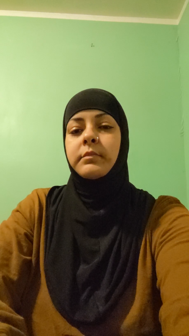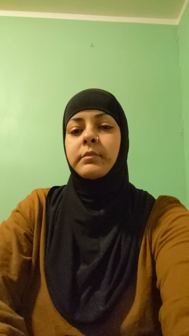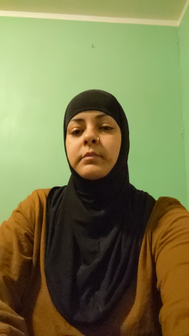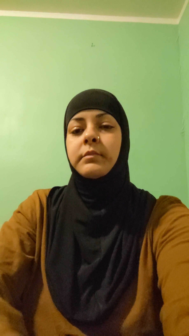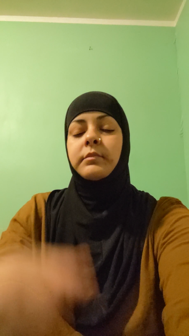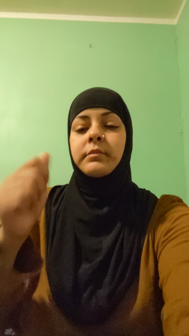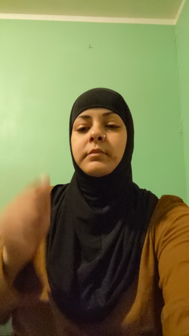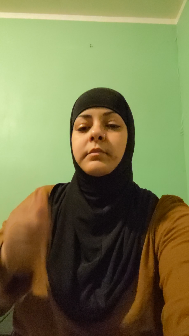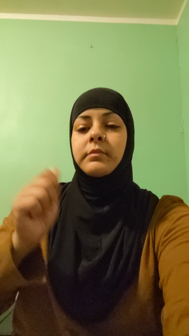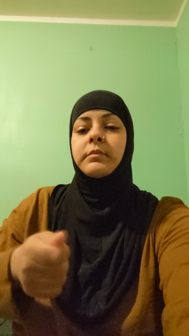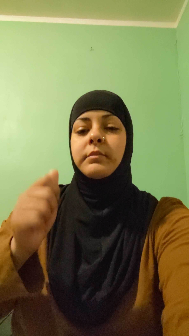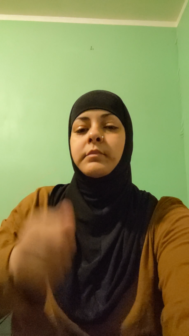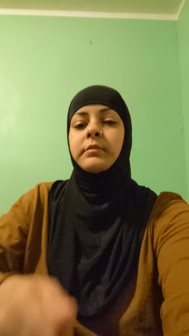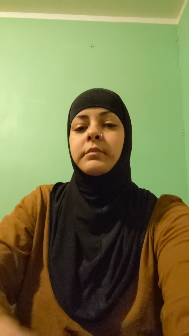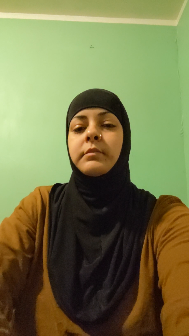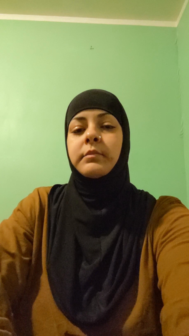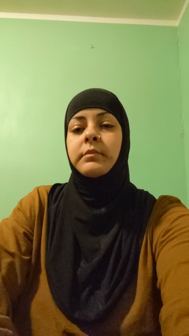cart